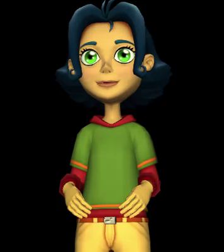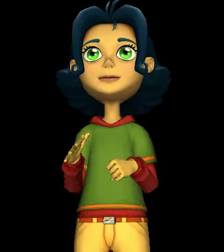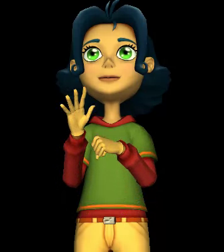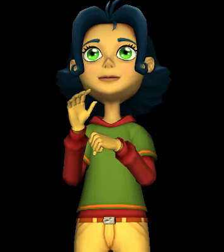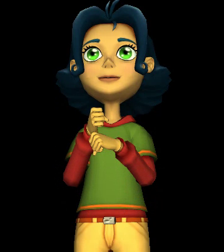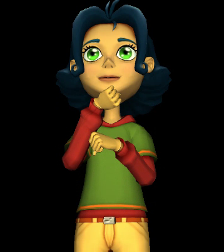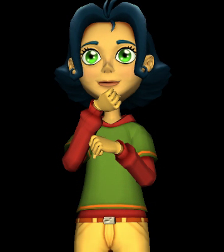يربح